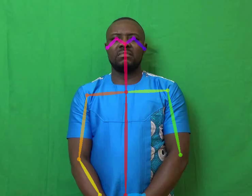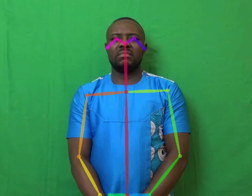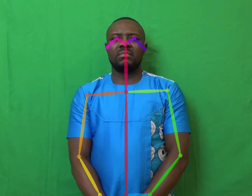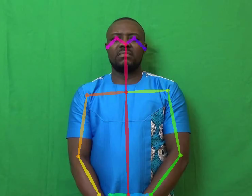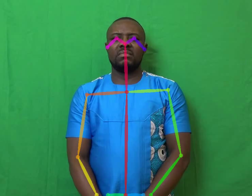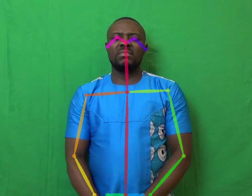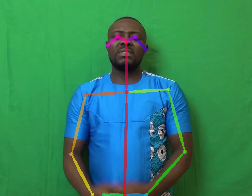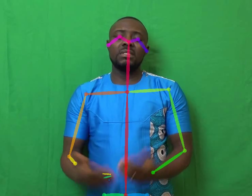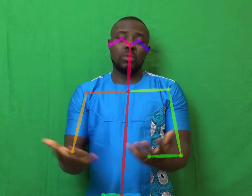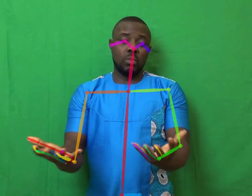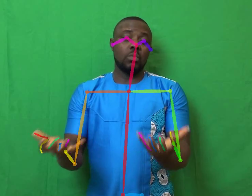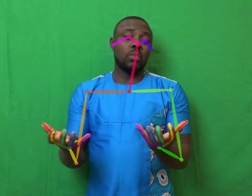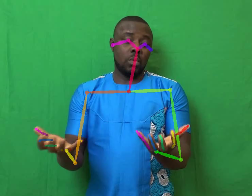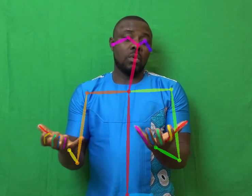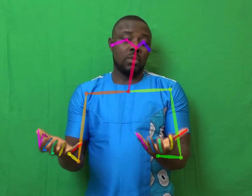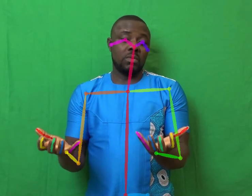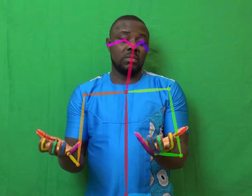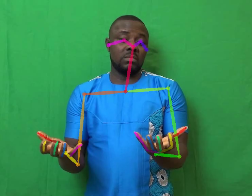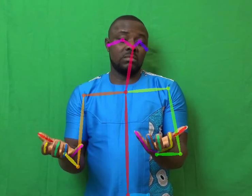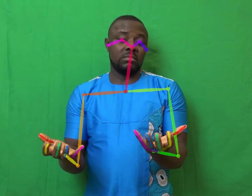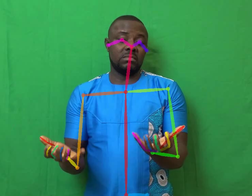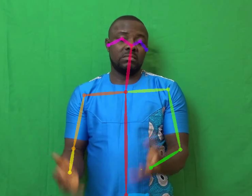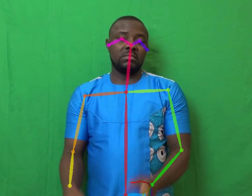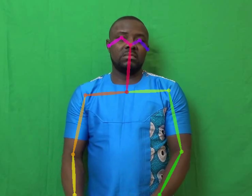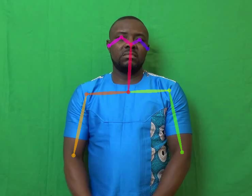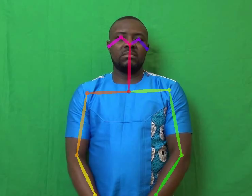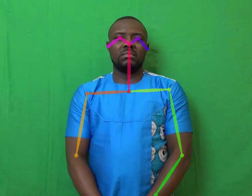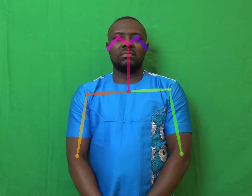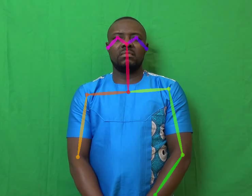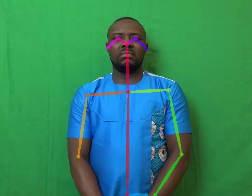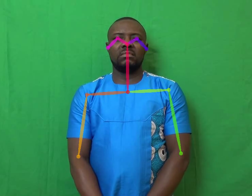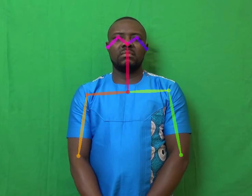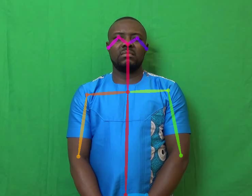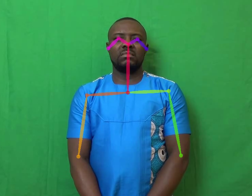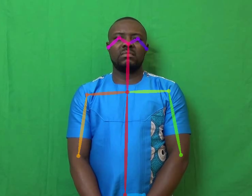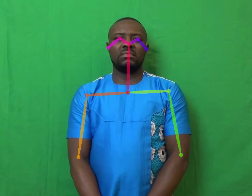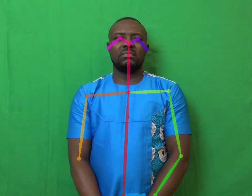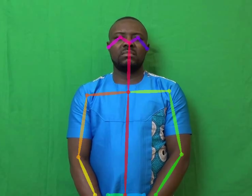want